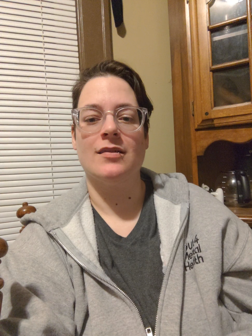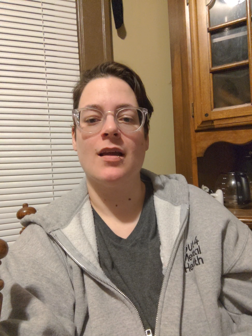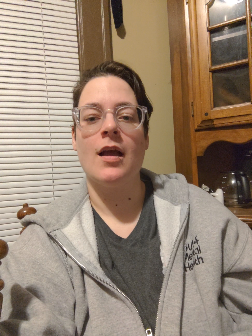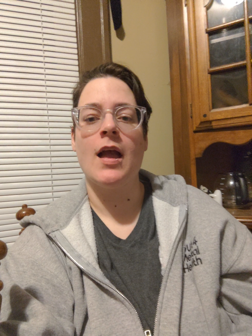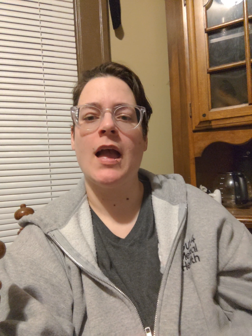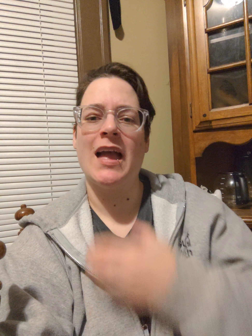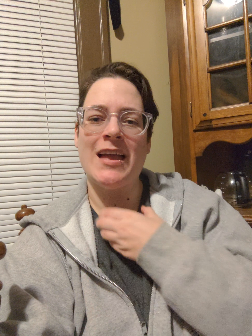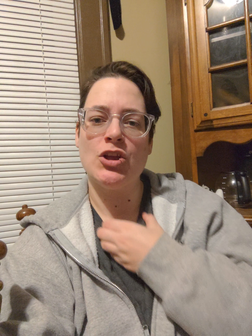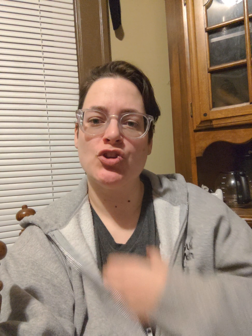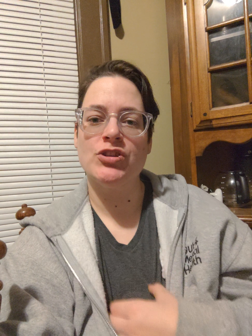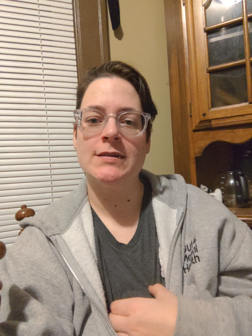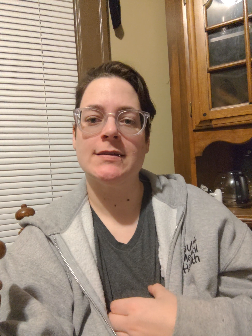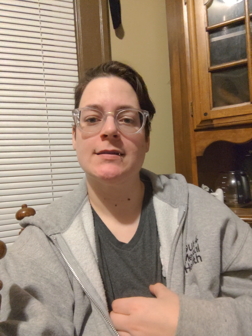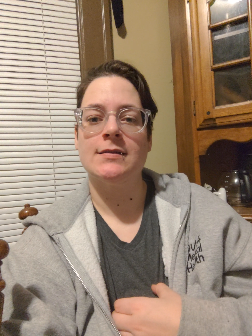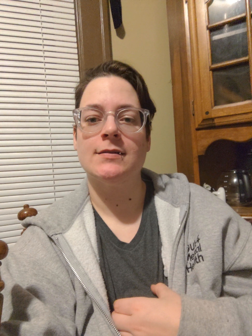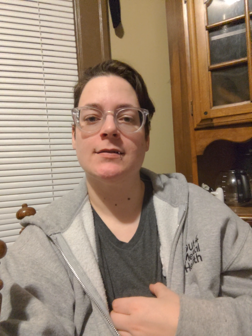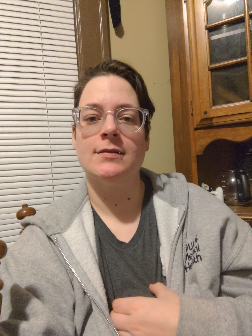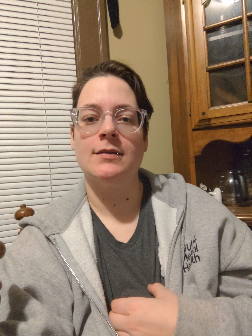hungry